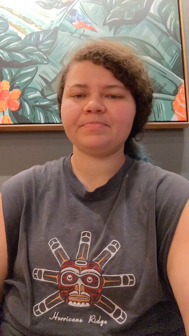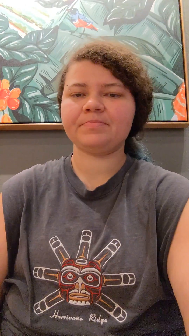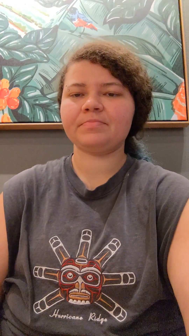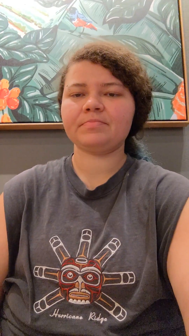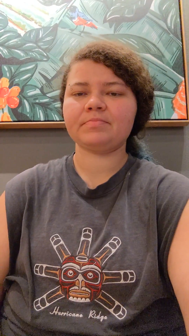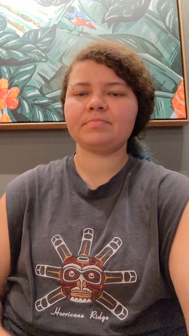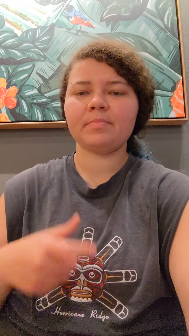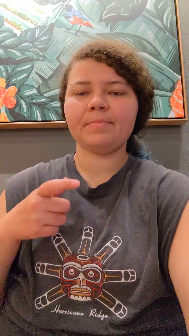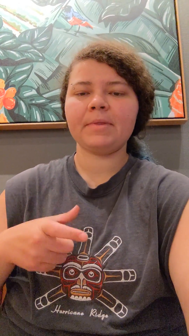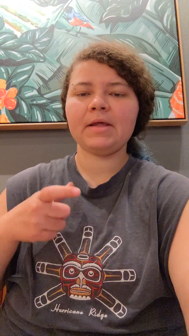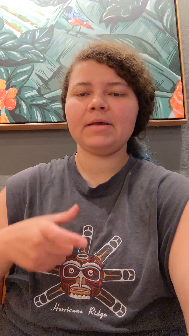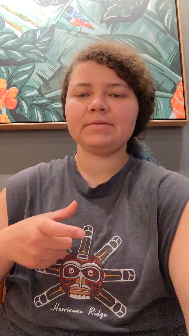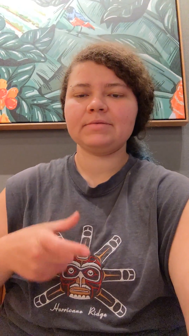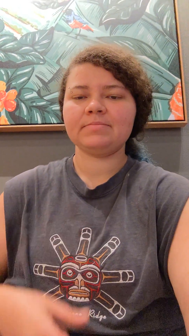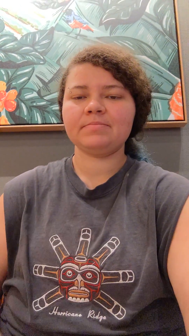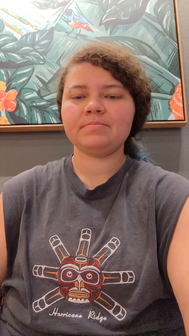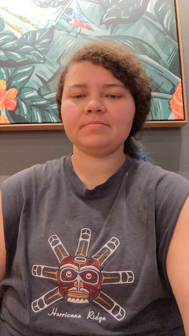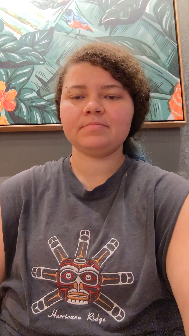plate